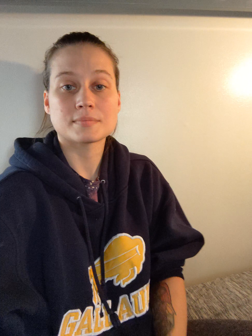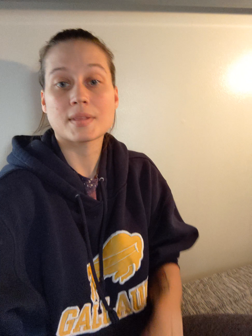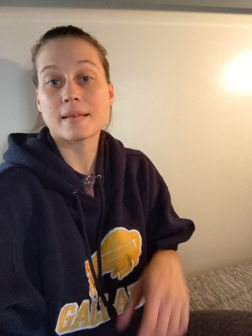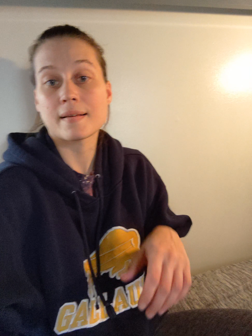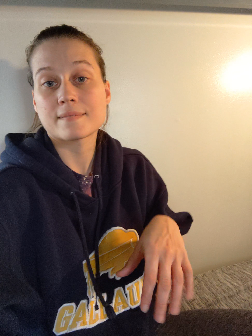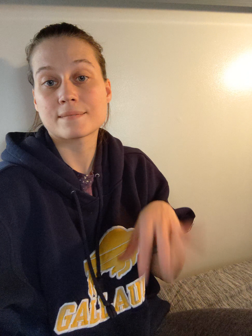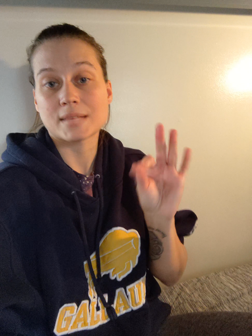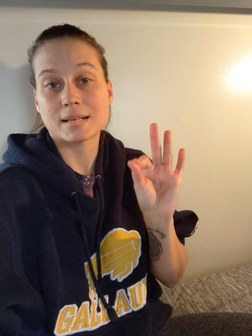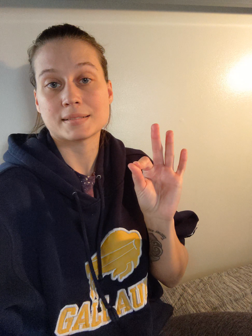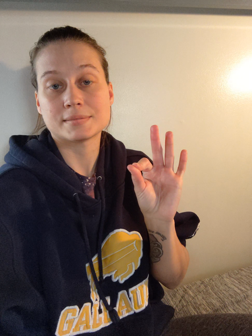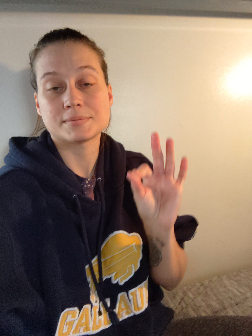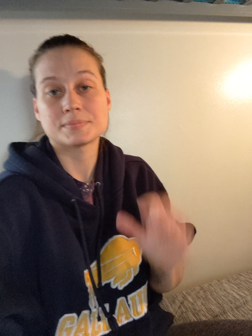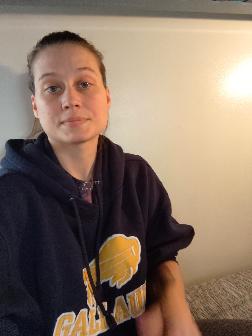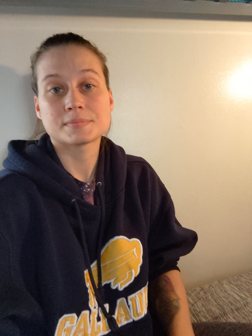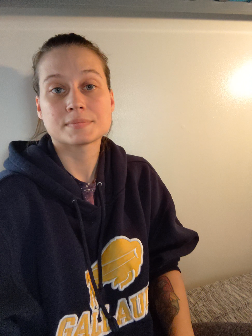find